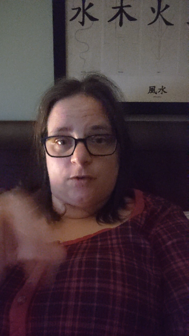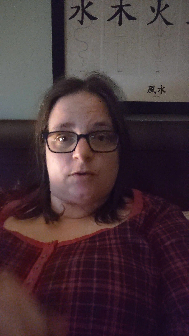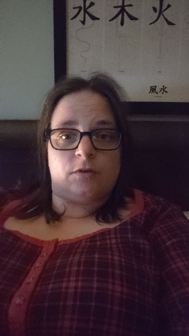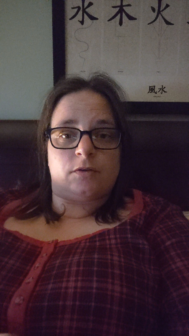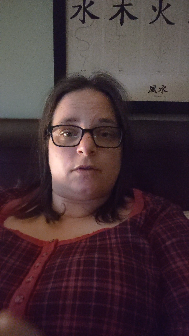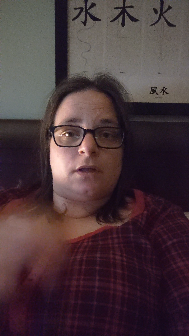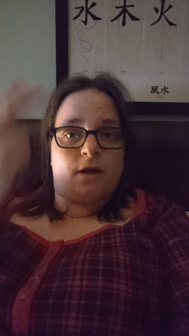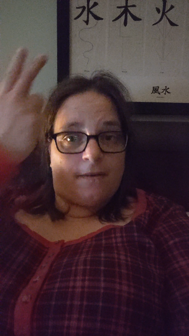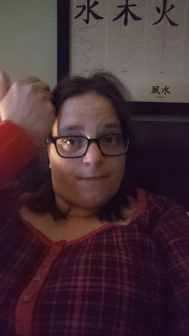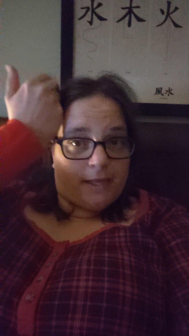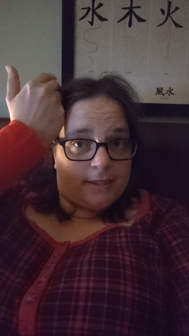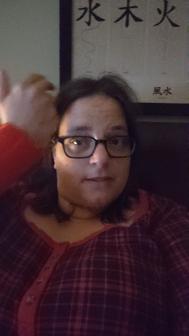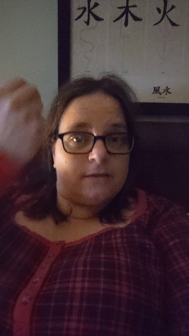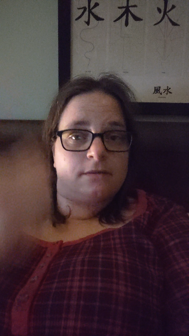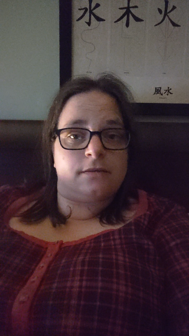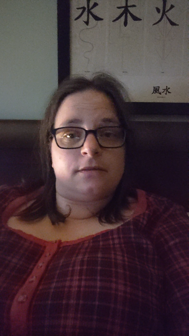bunny